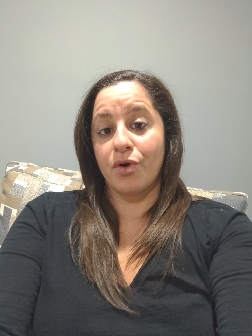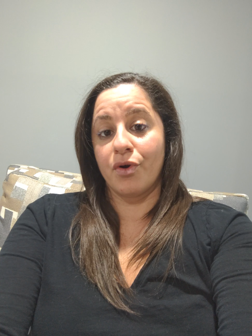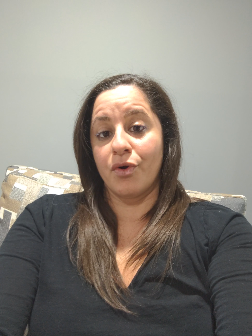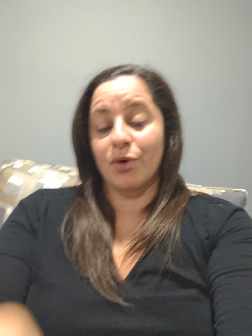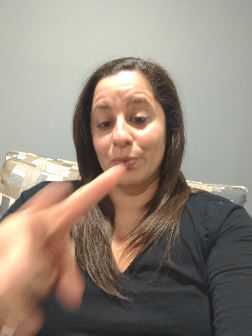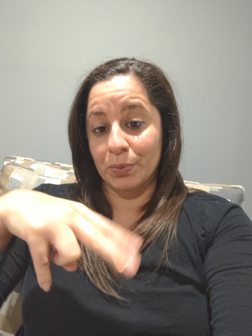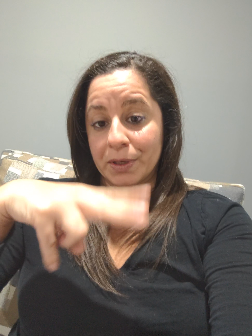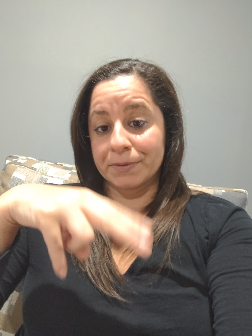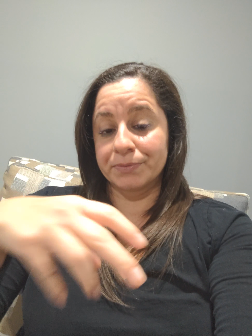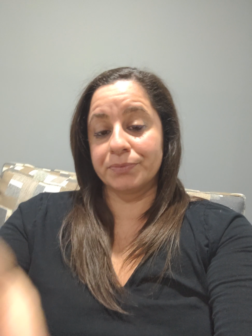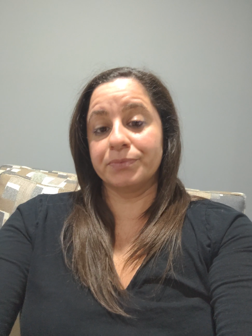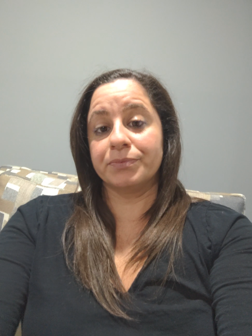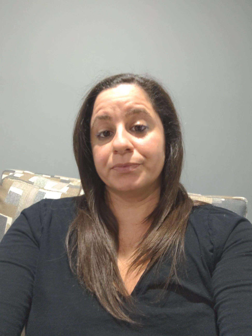read